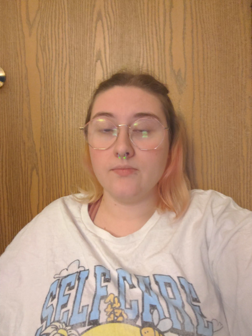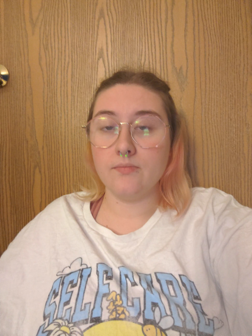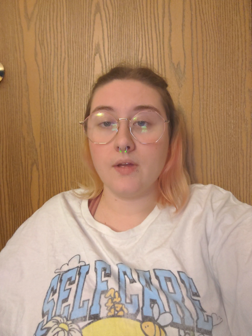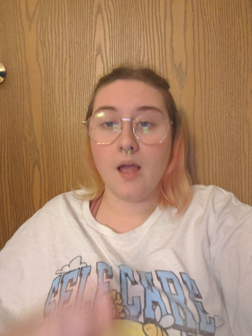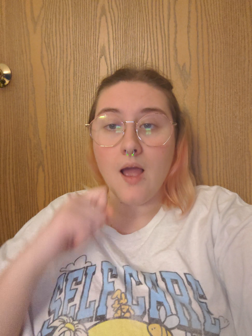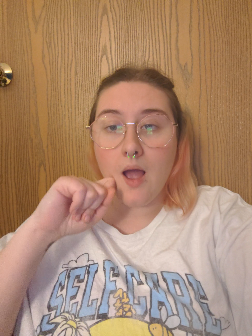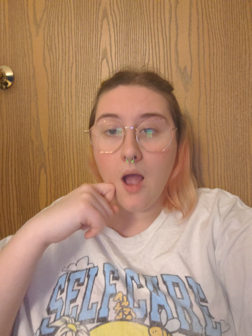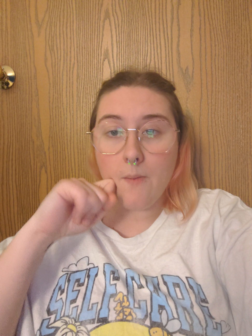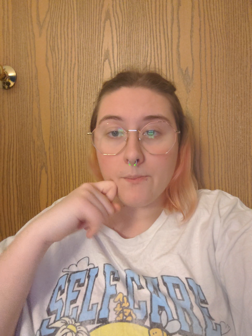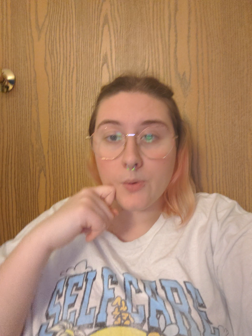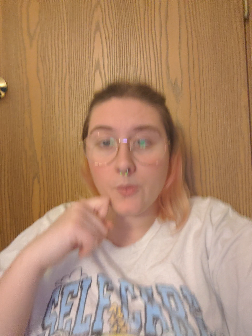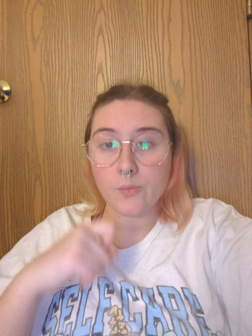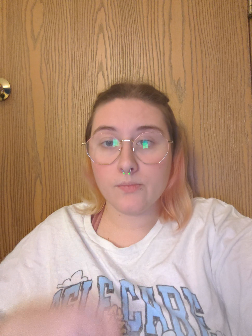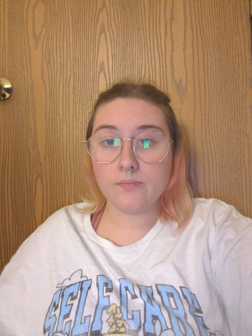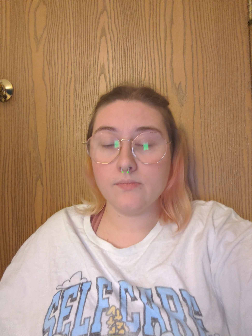apple